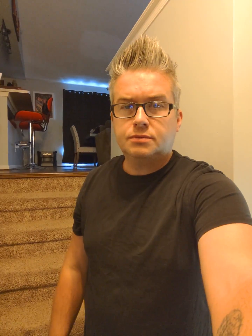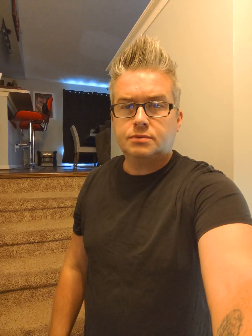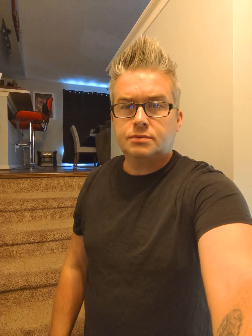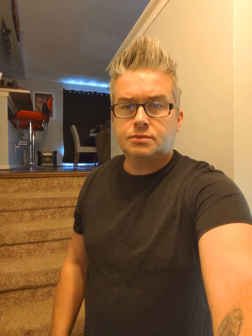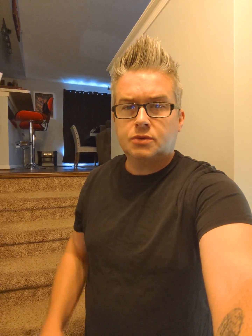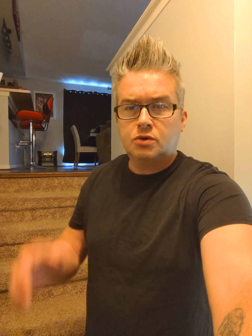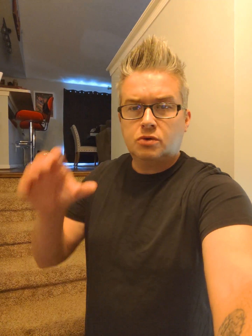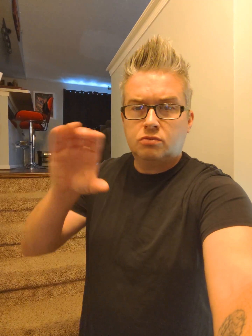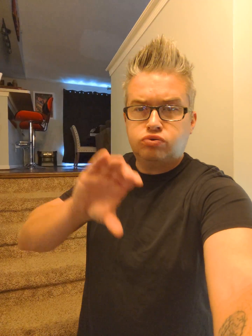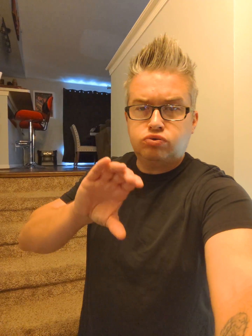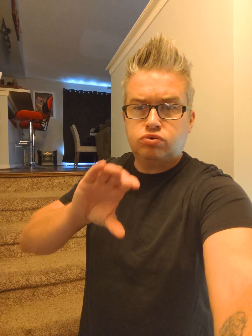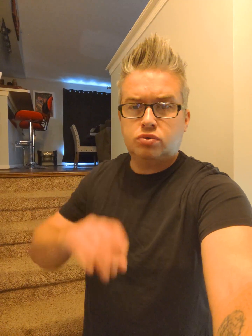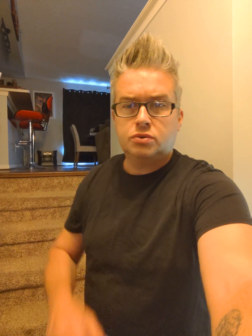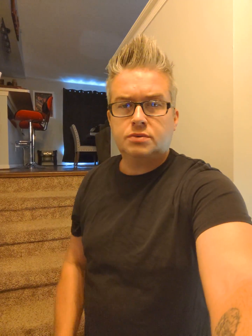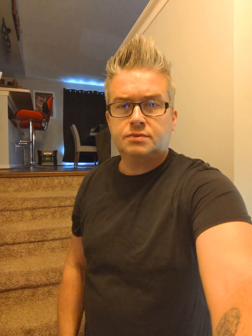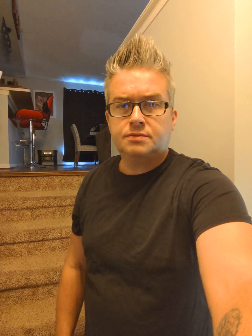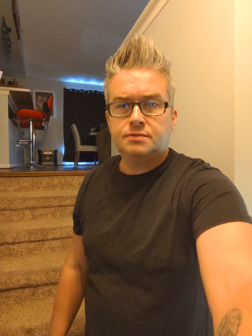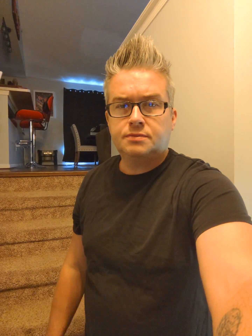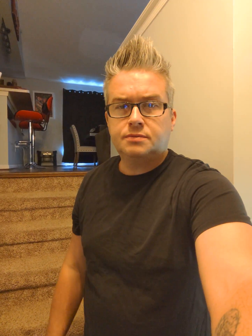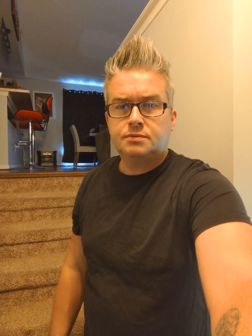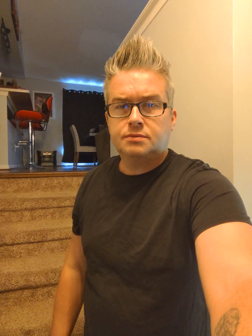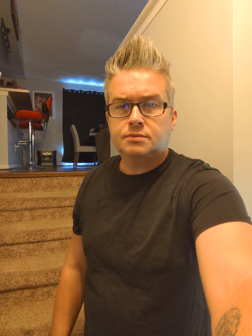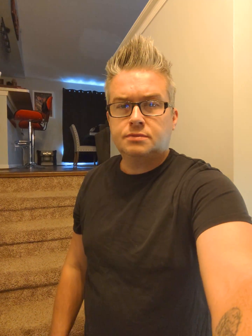pour